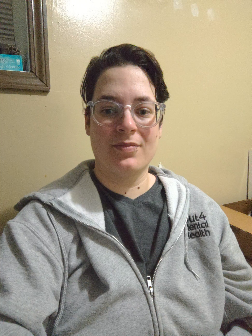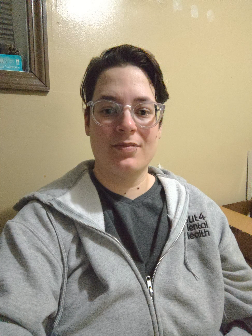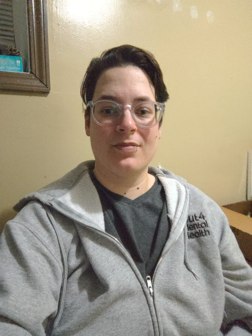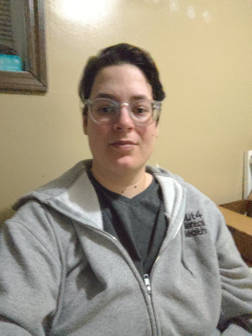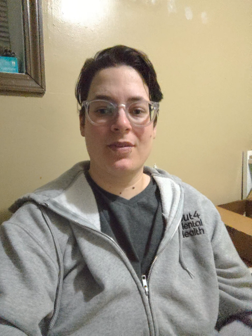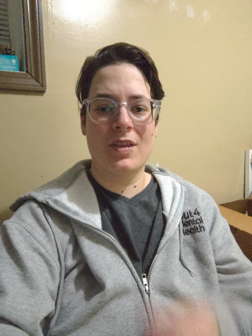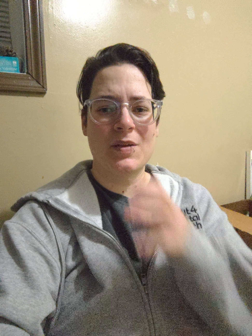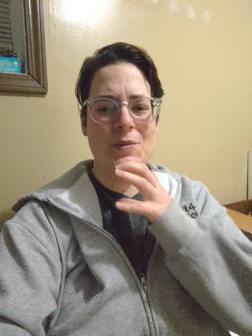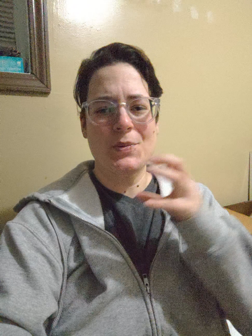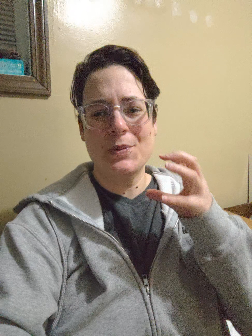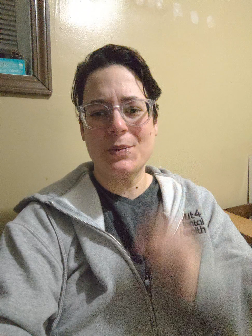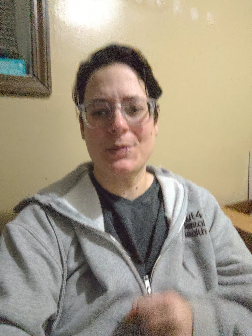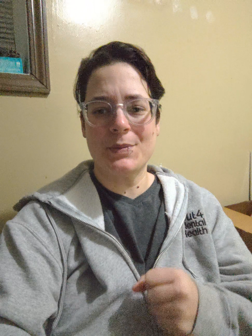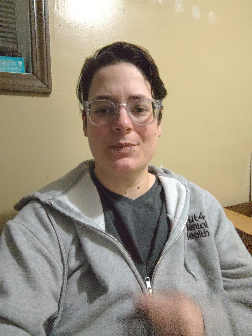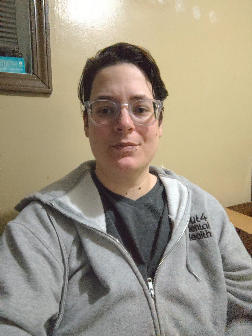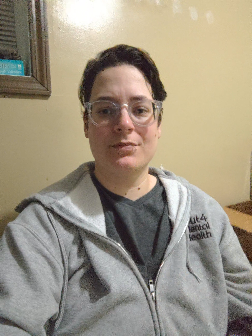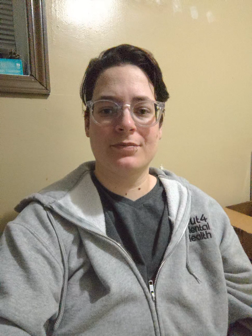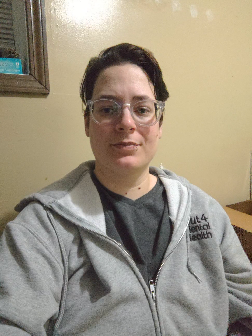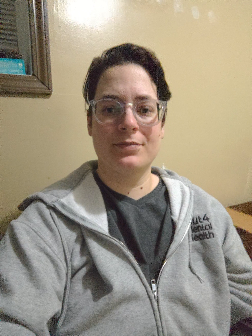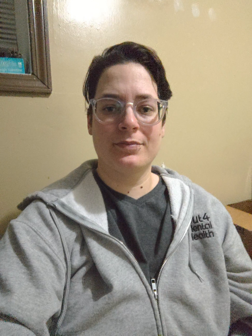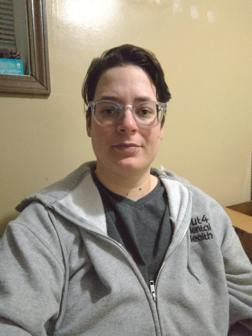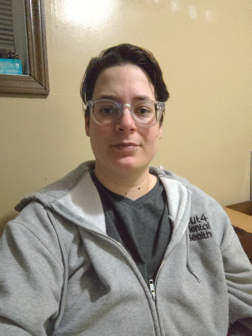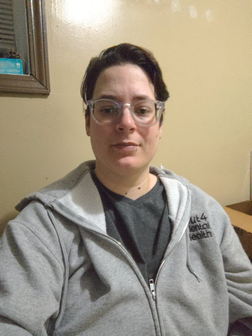old